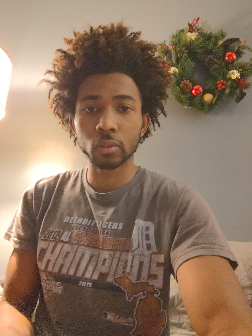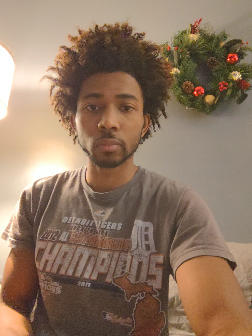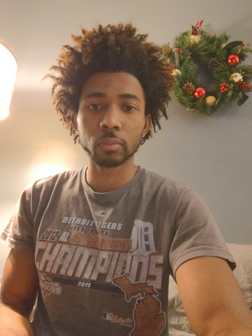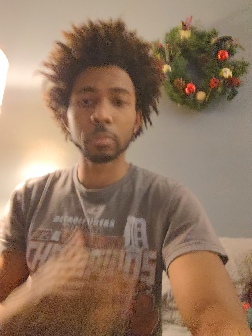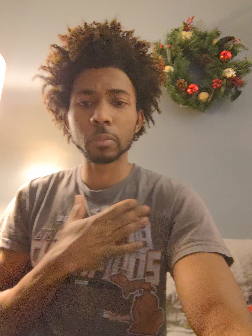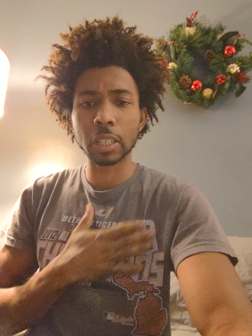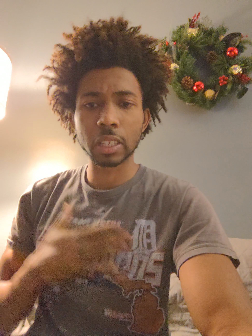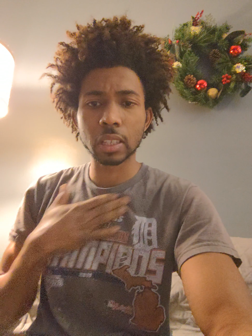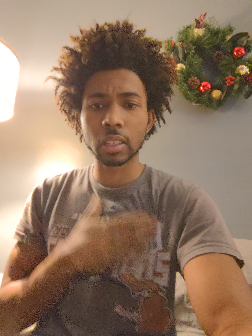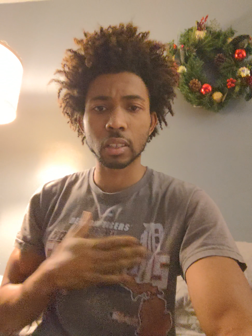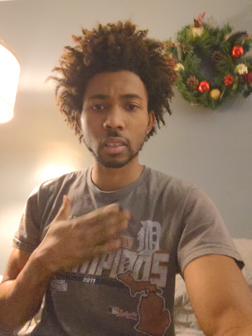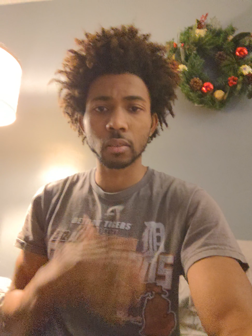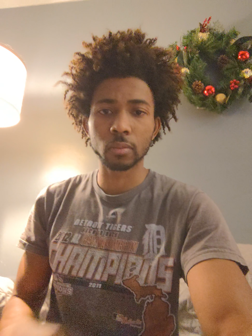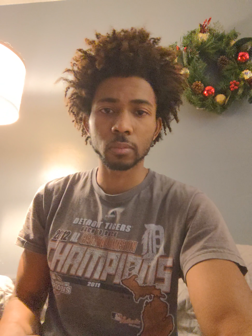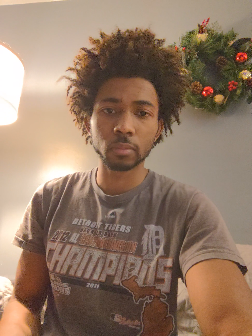please